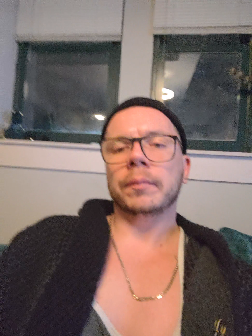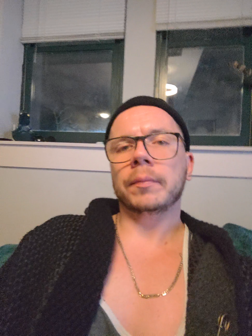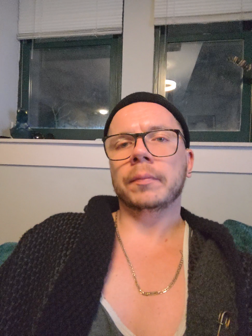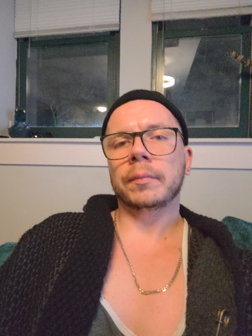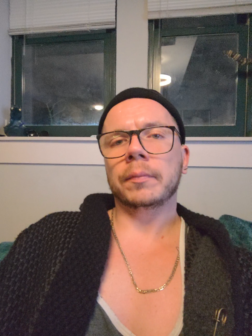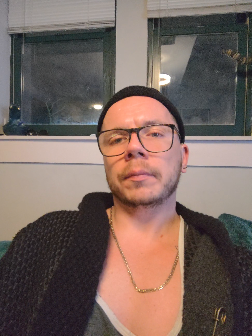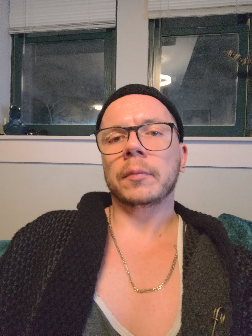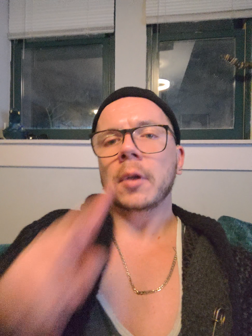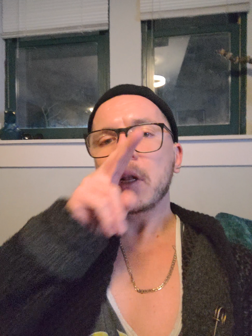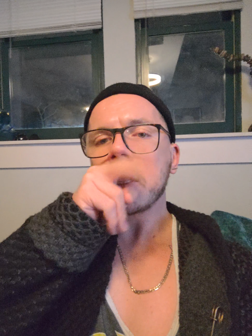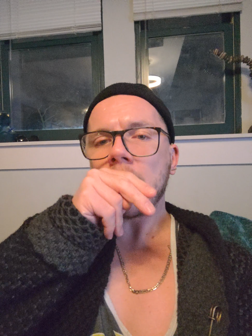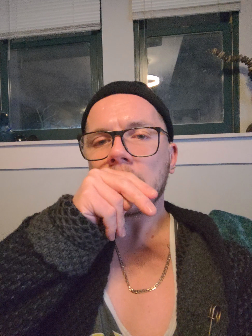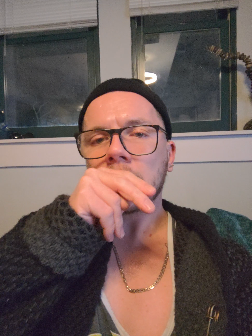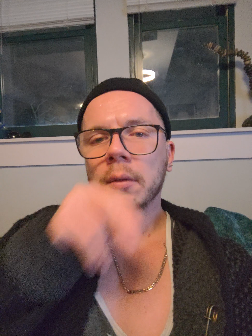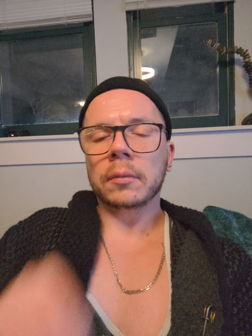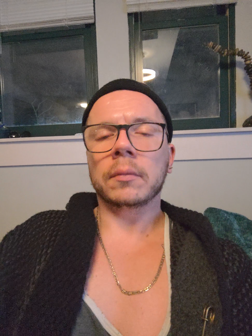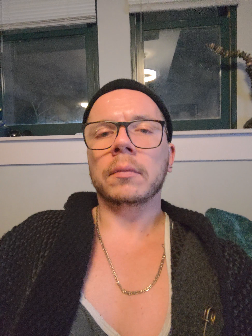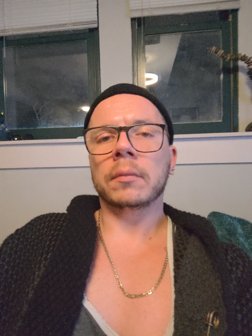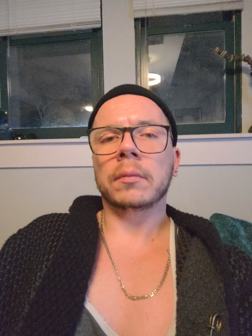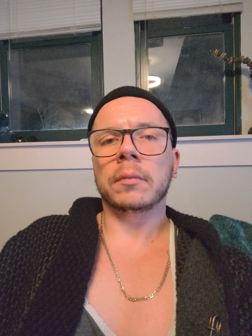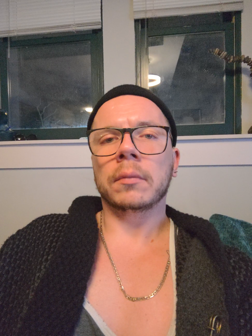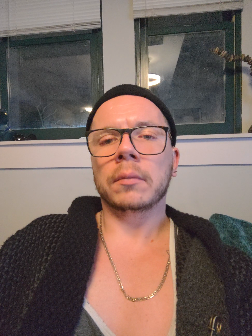tongue